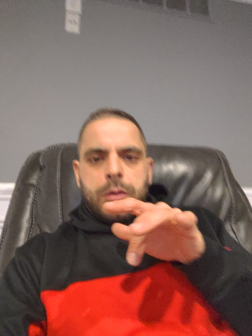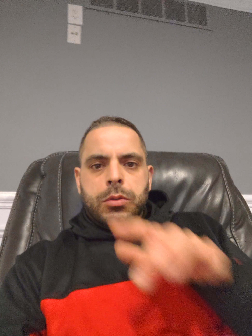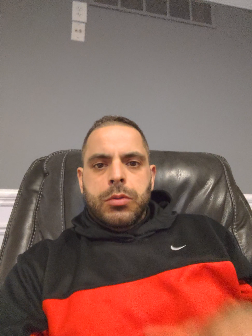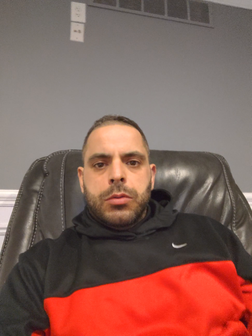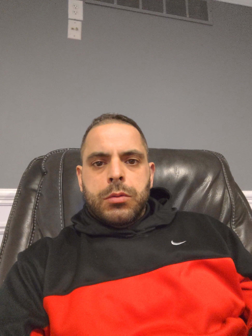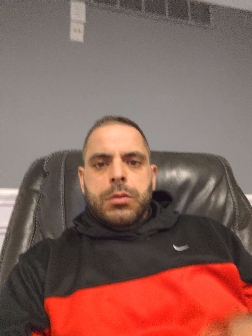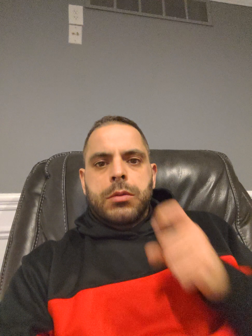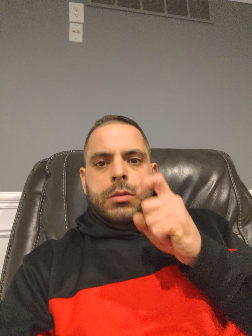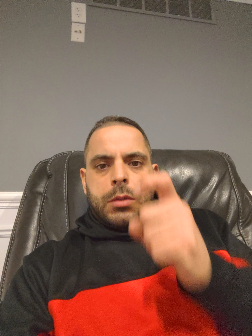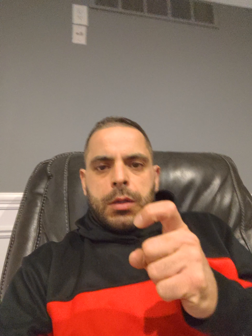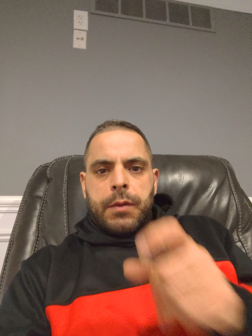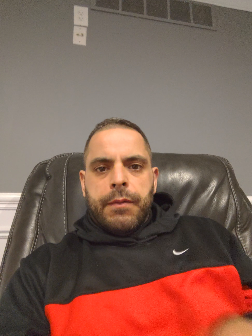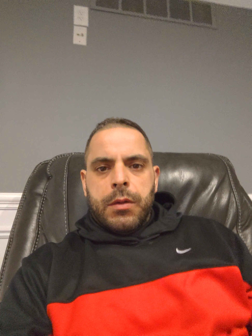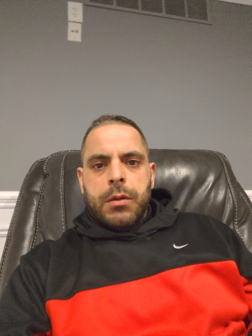give